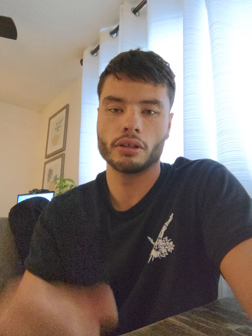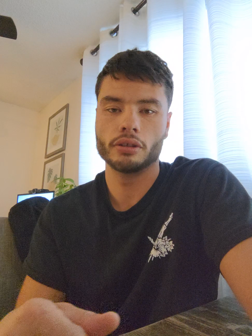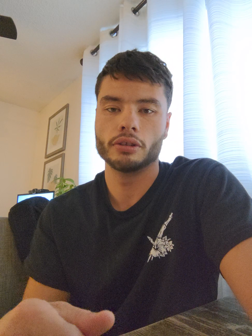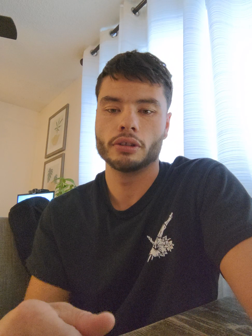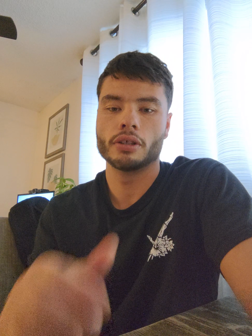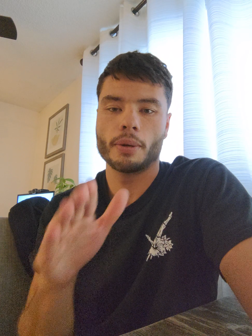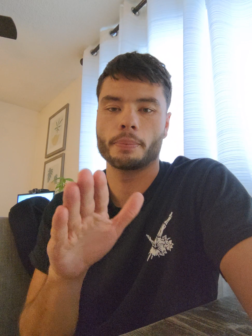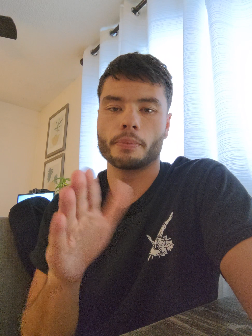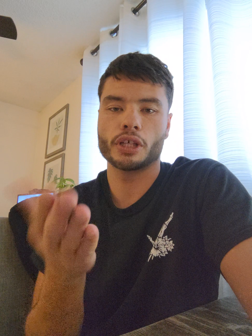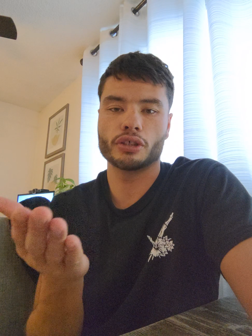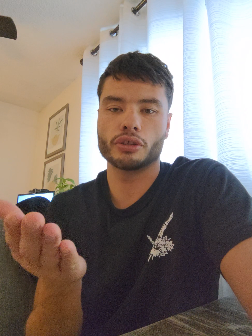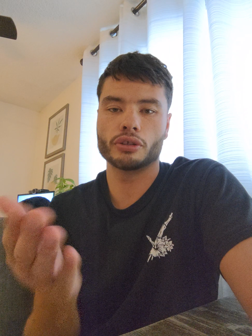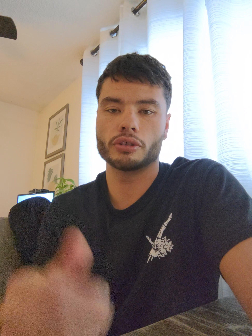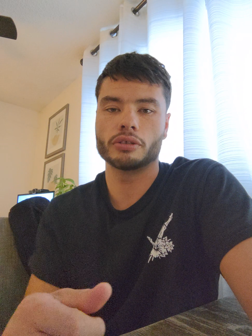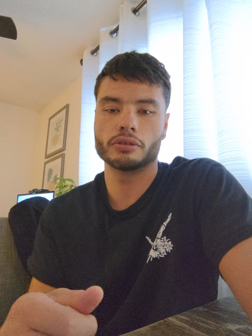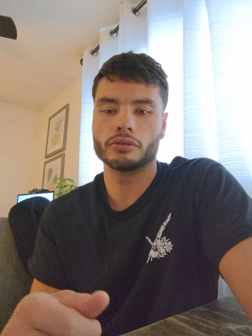book